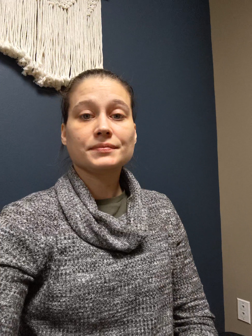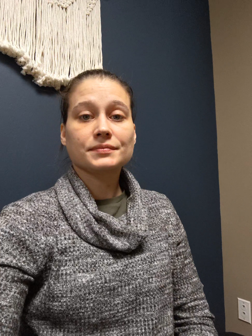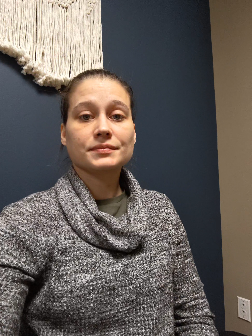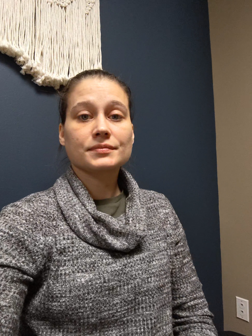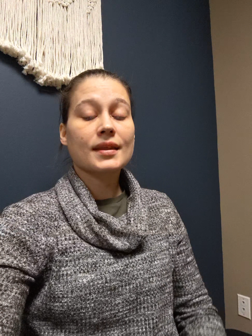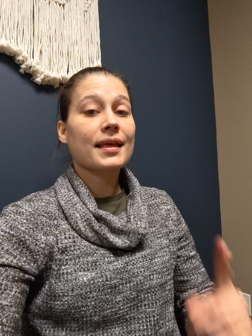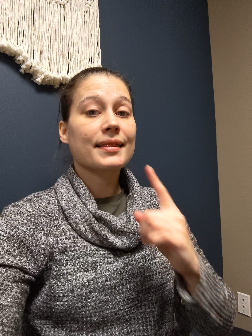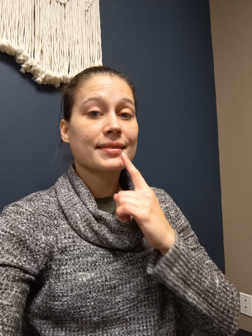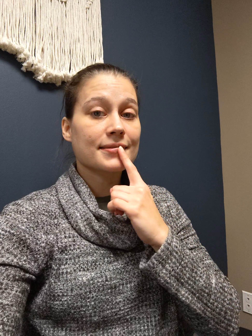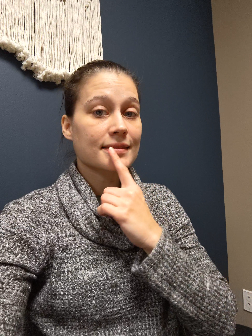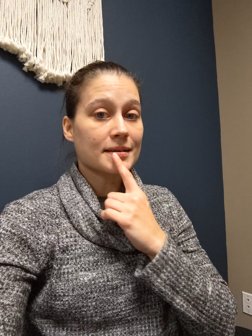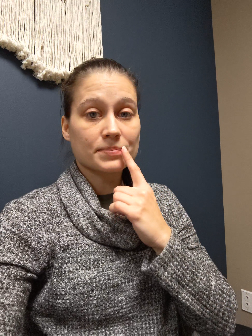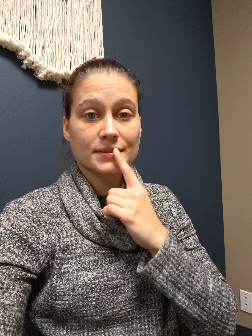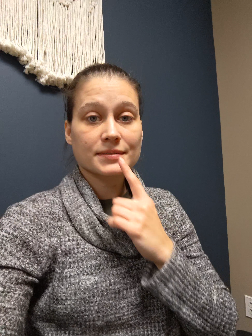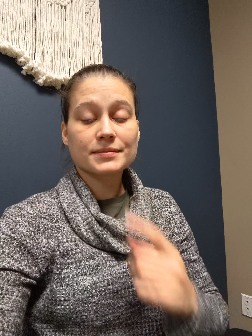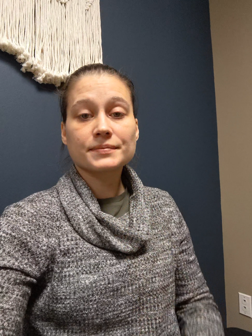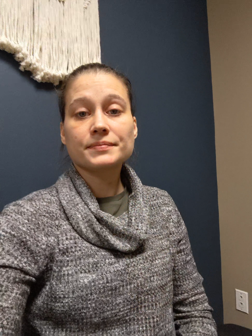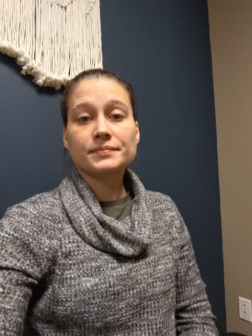lips